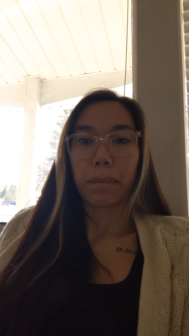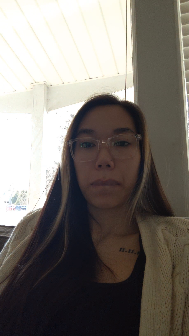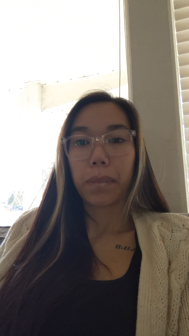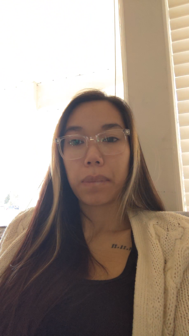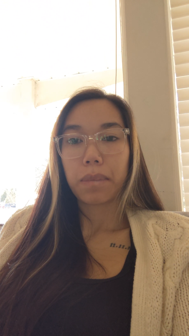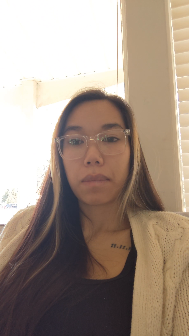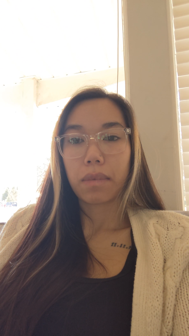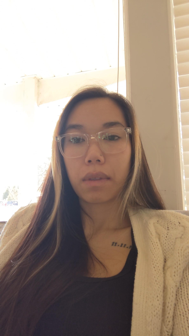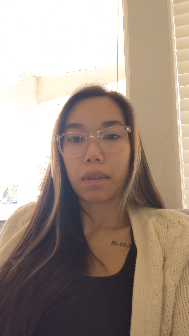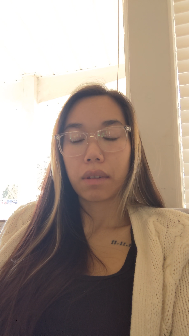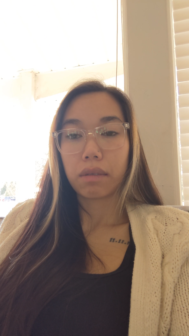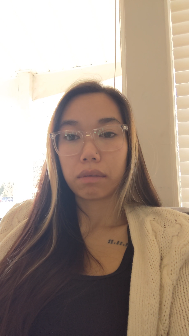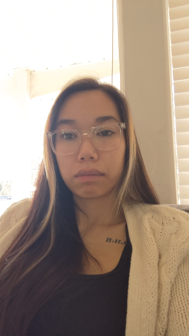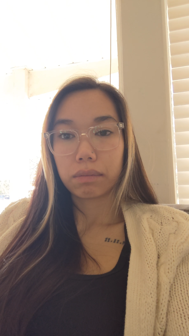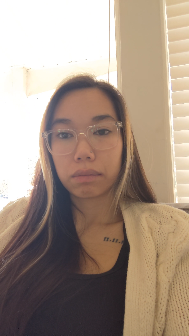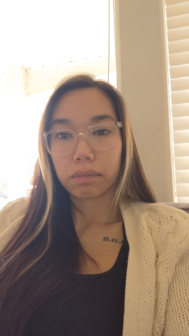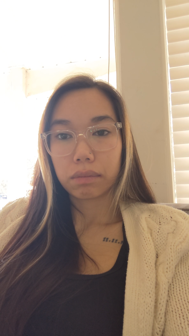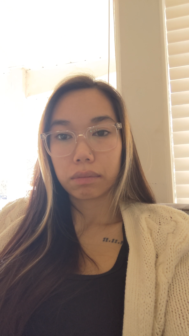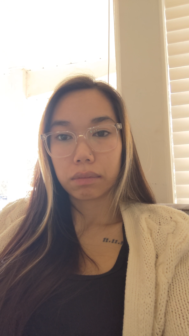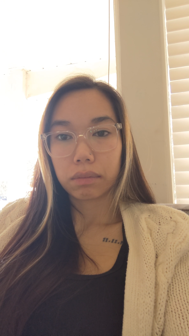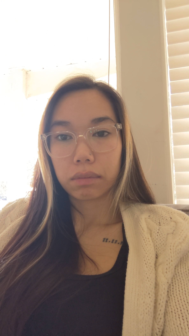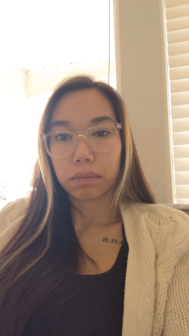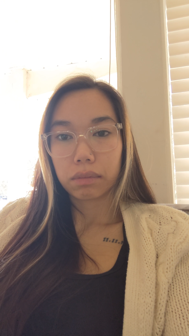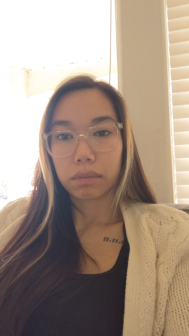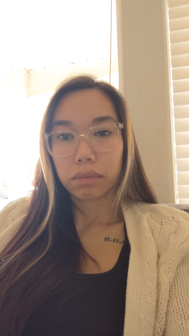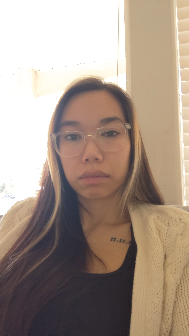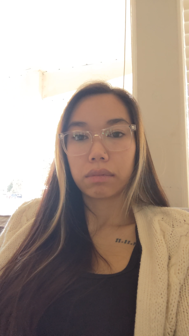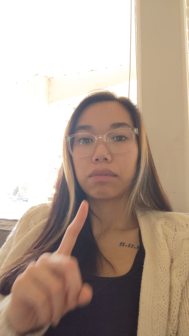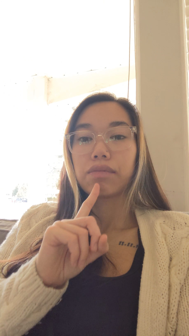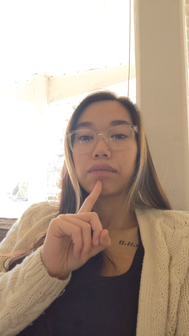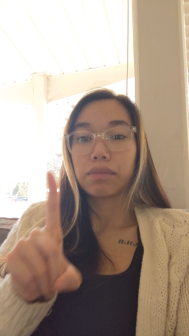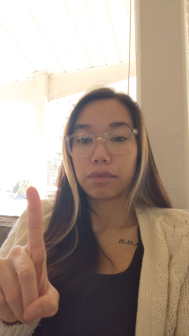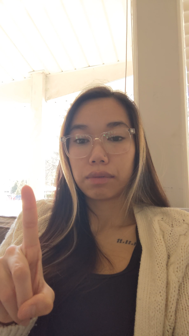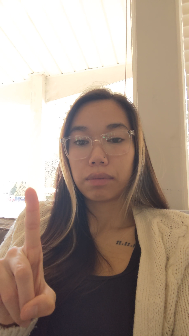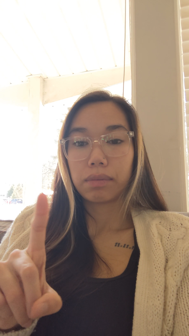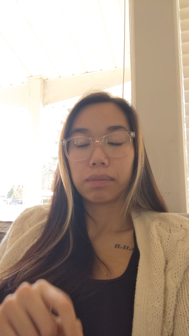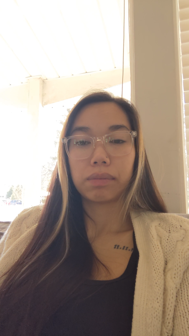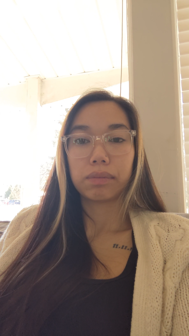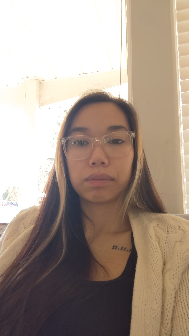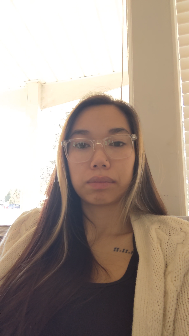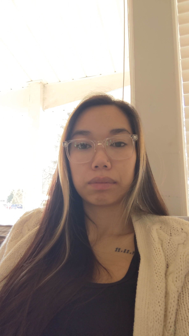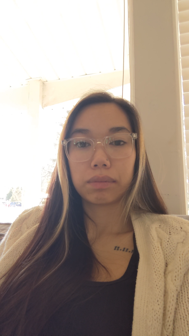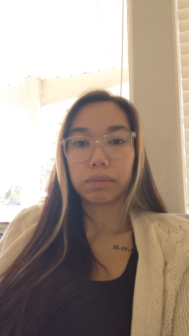is